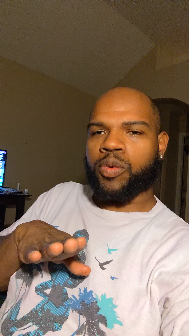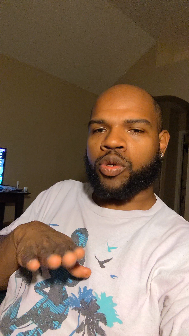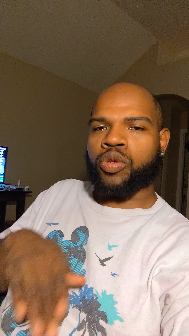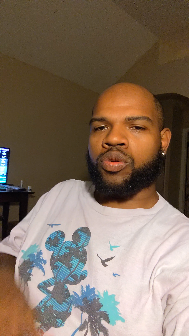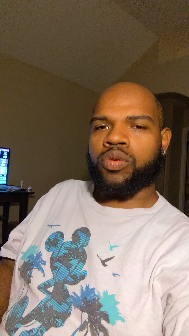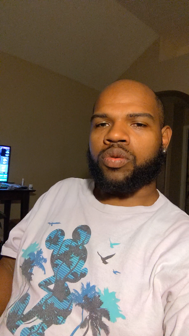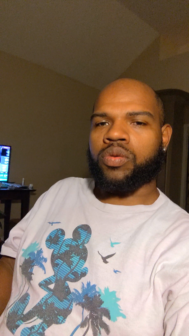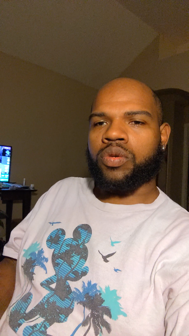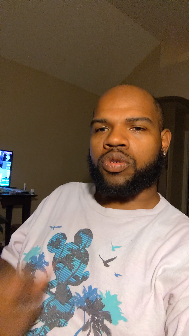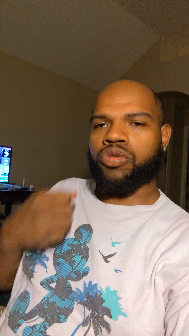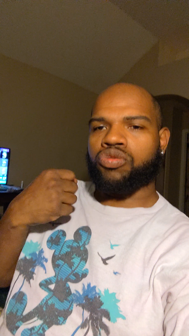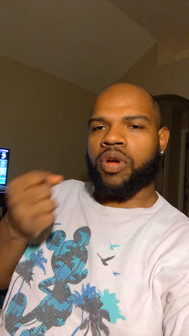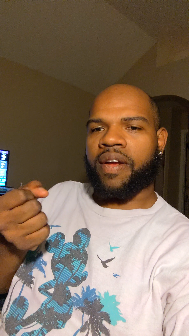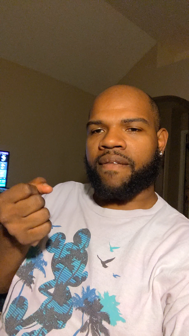drive